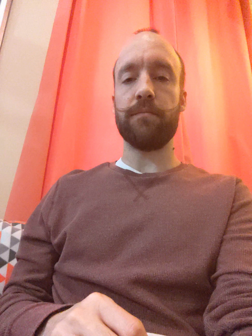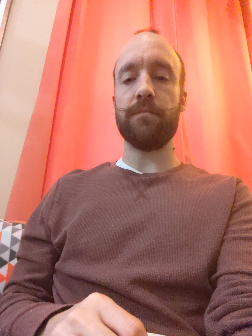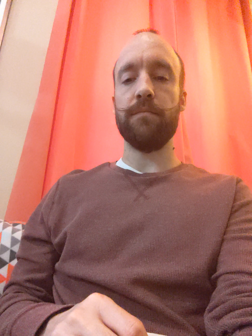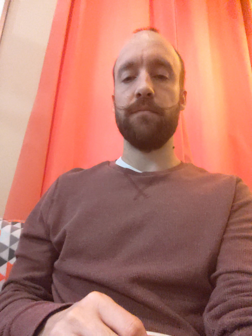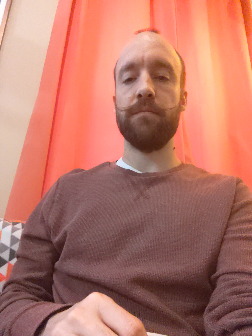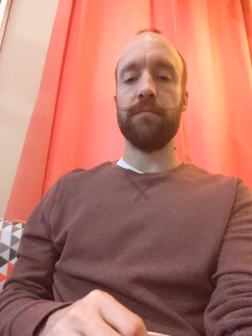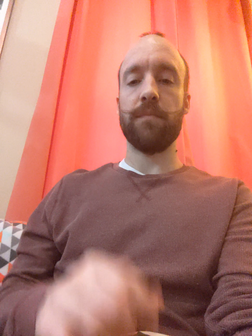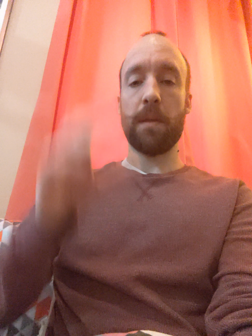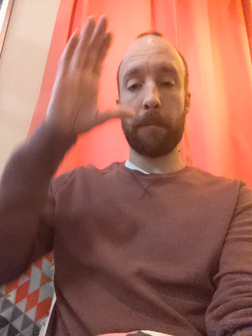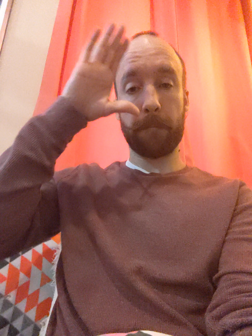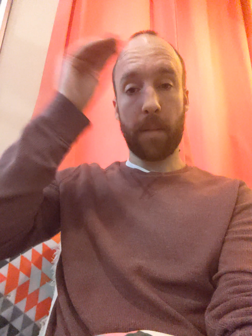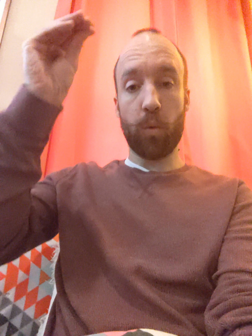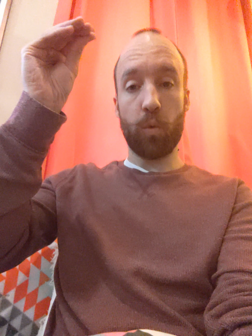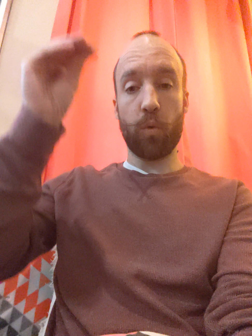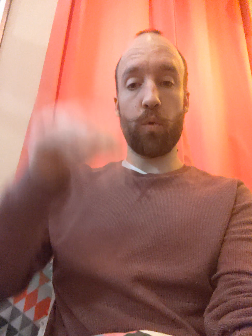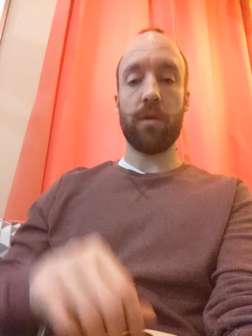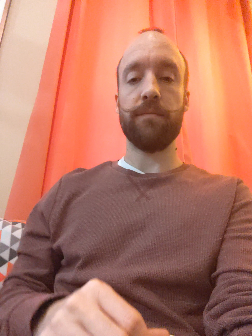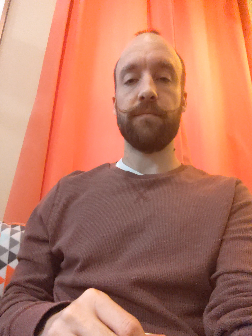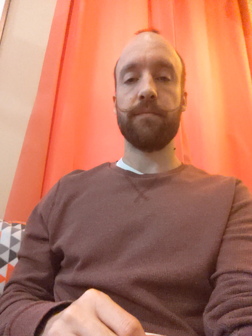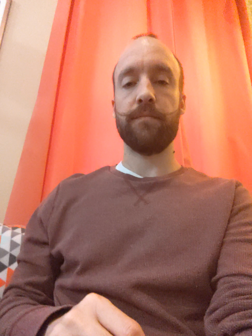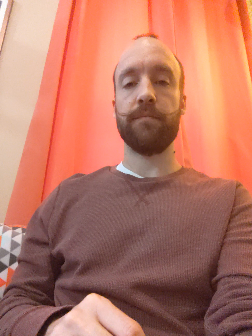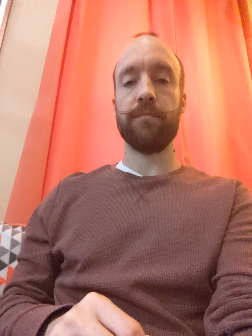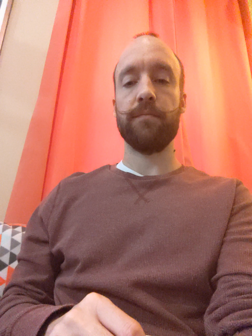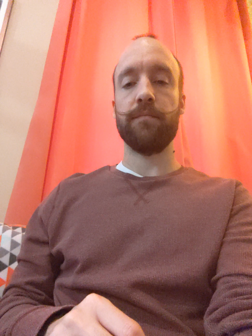boy